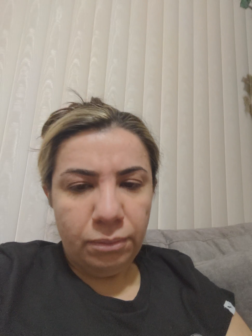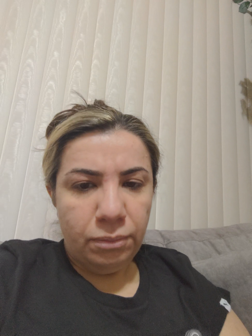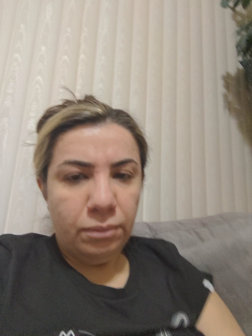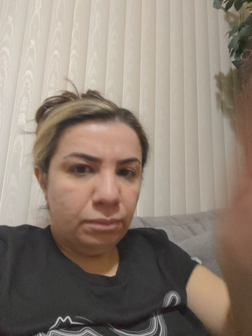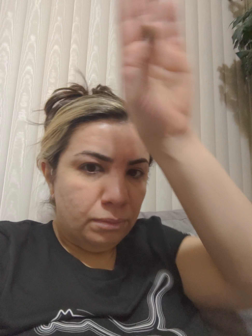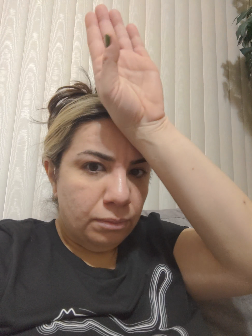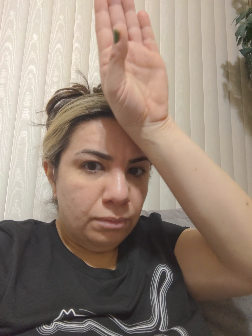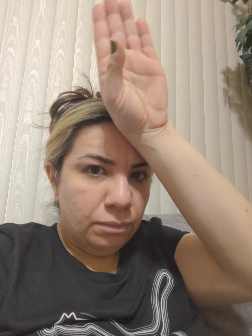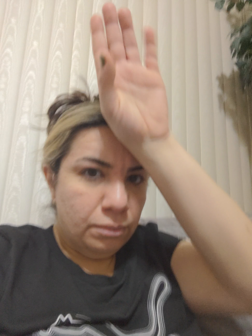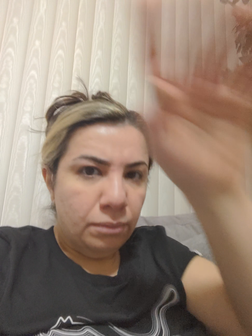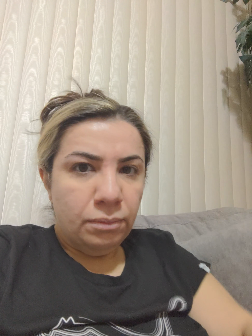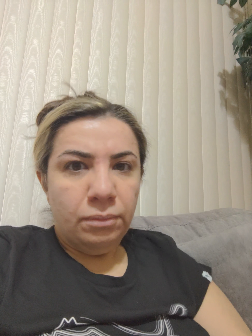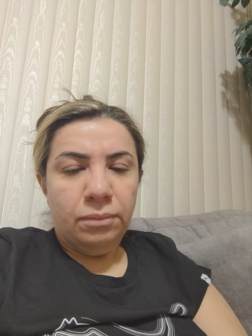fireman